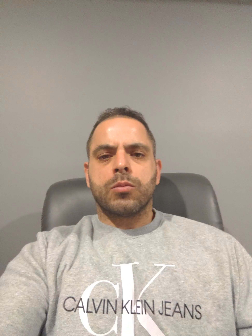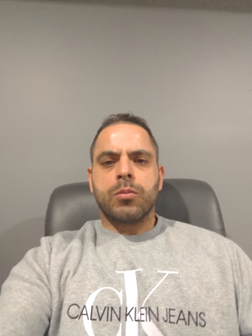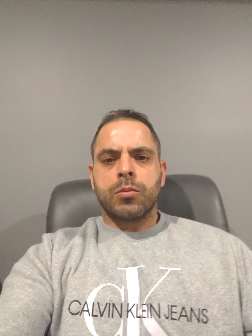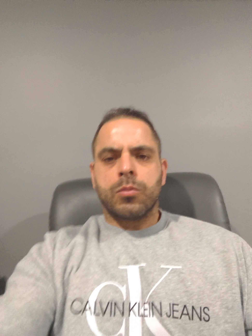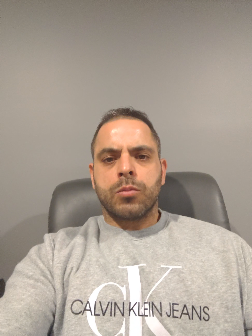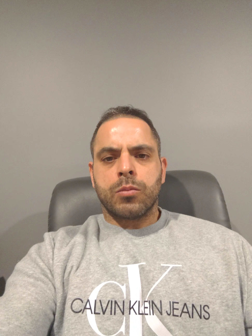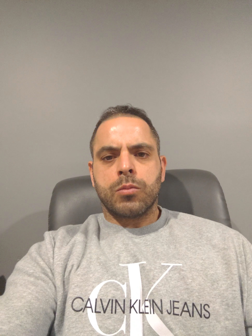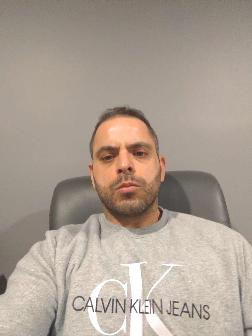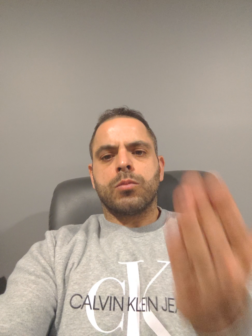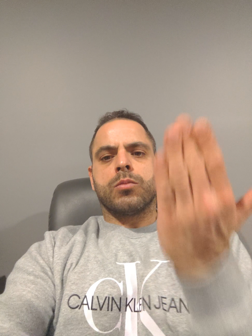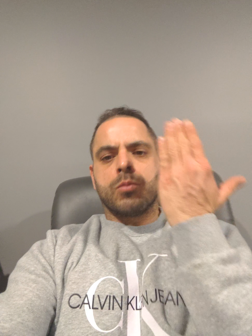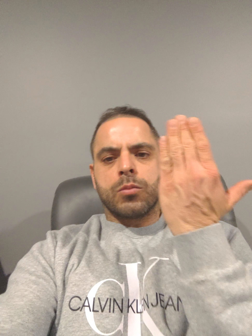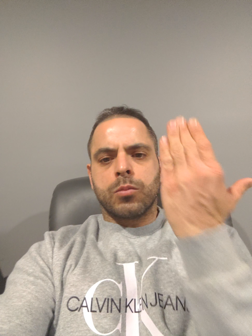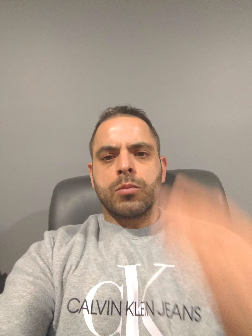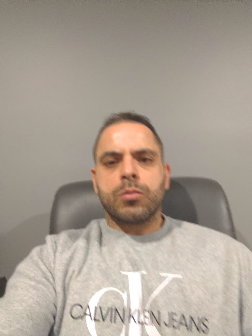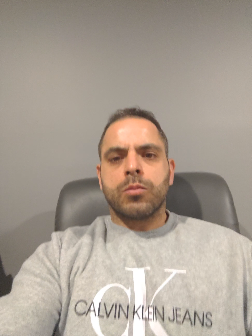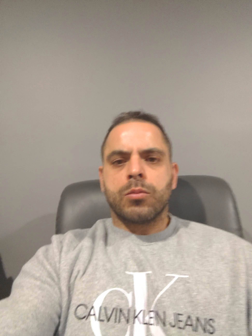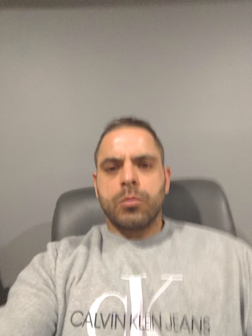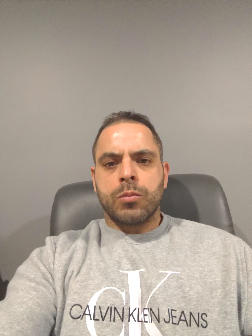morning